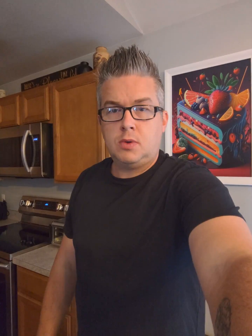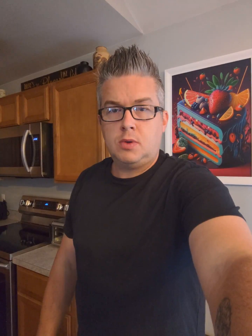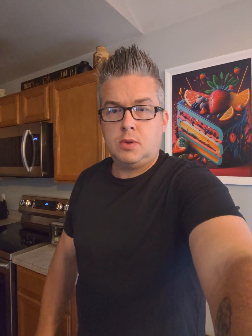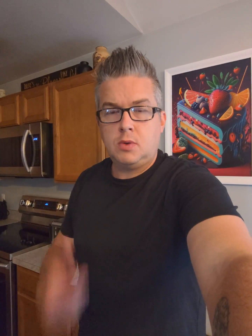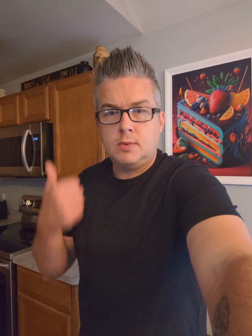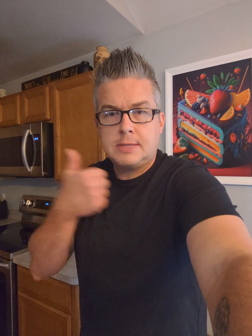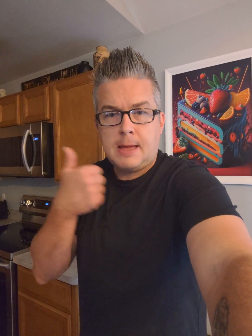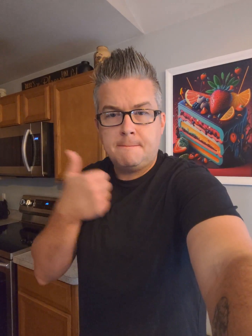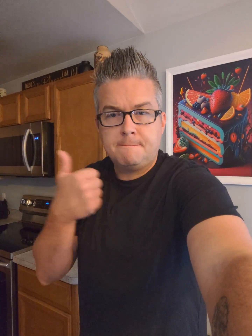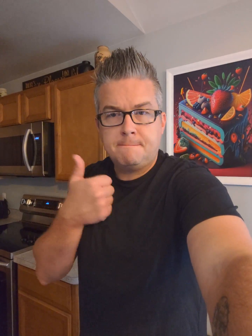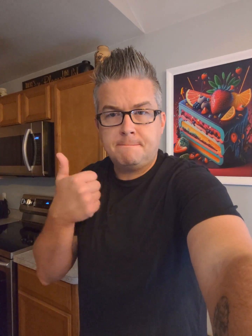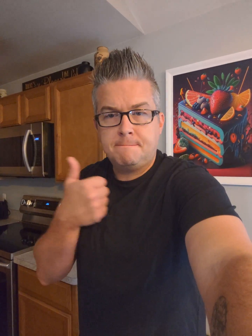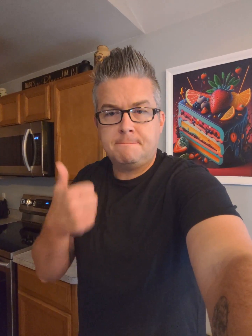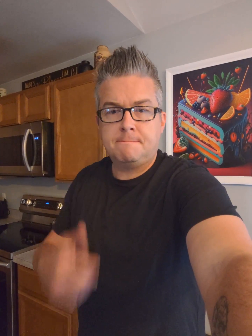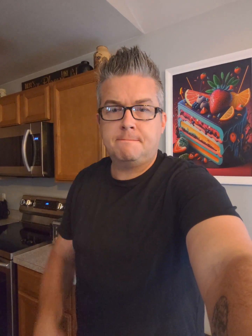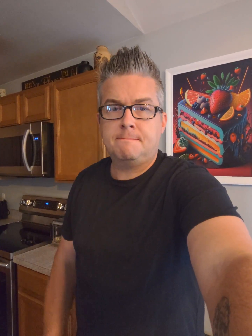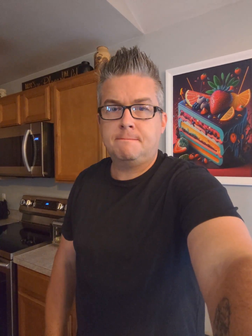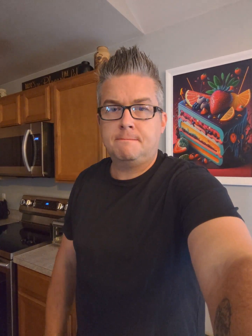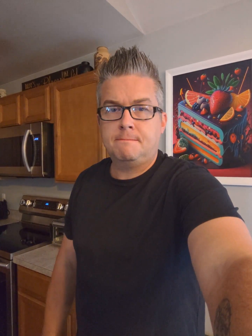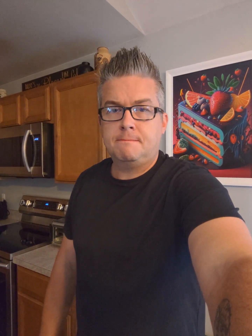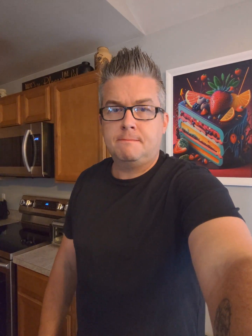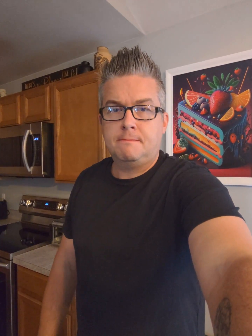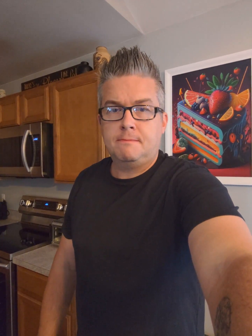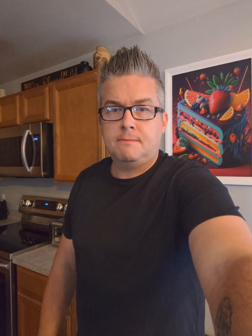game